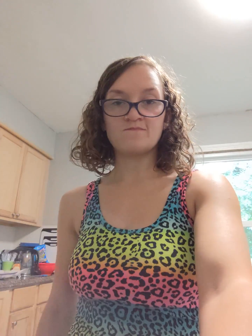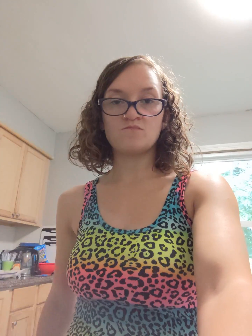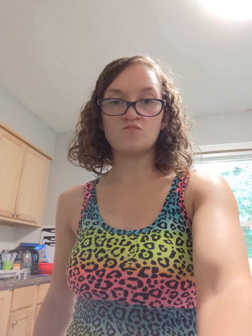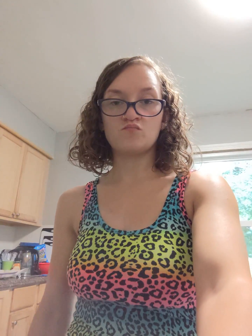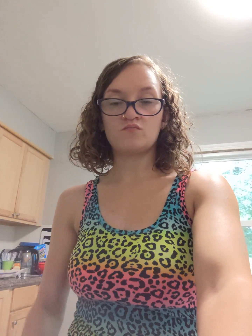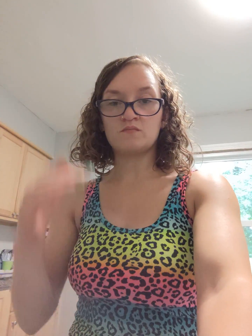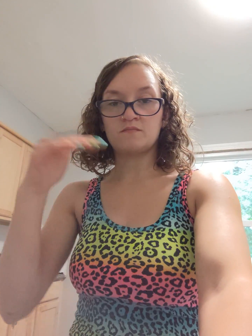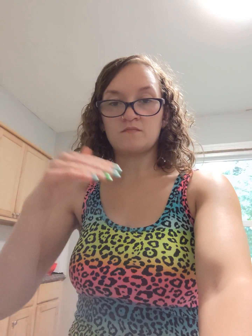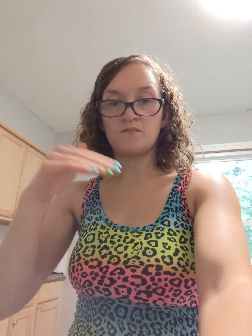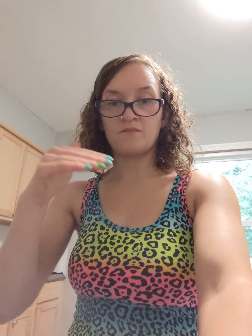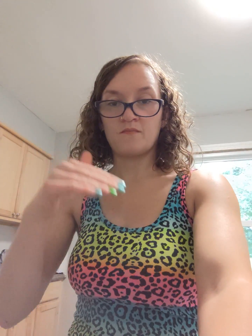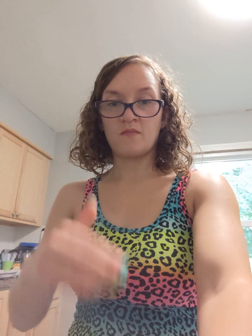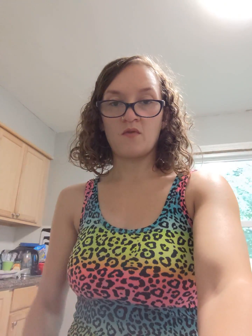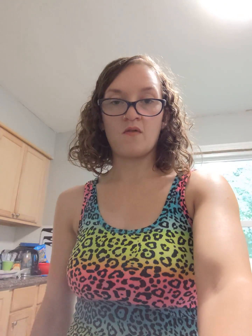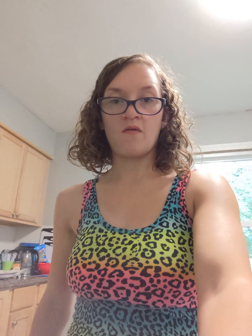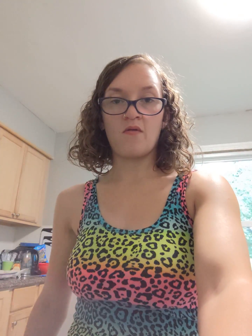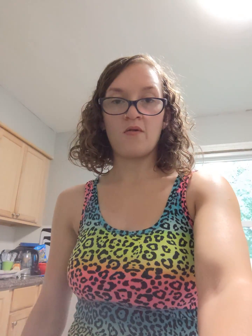doctor